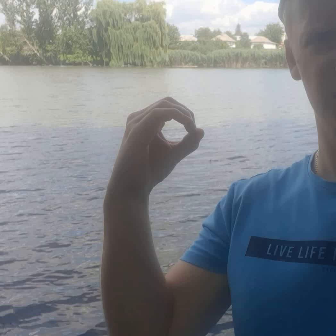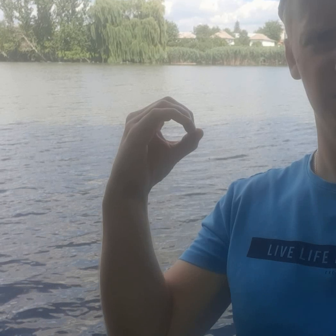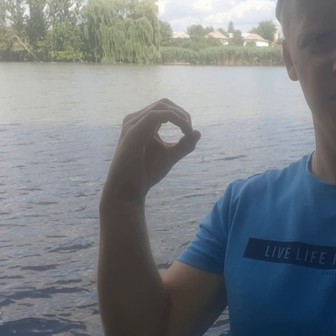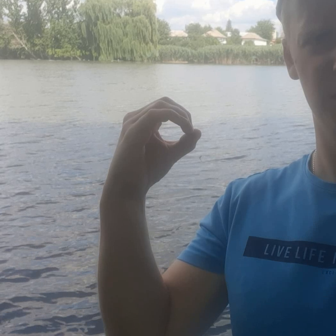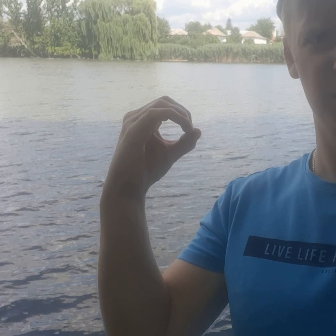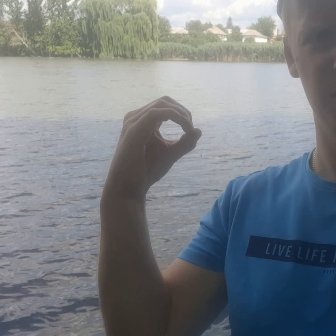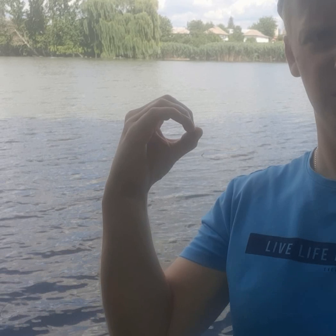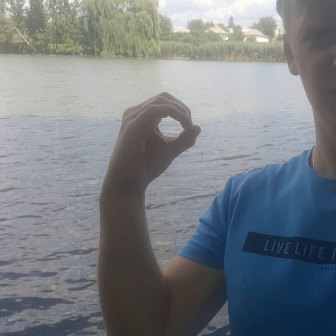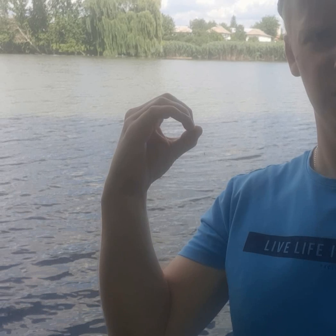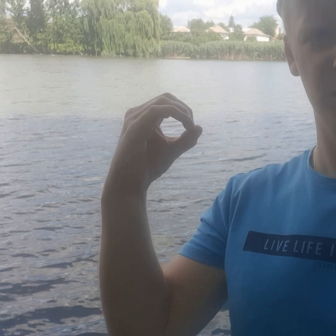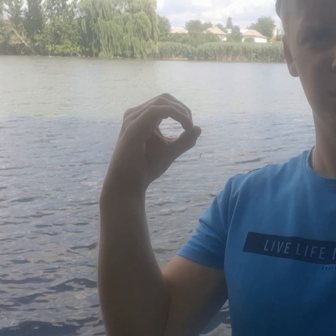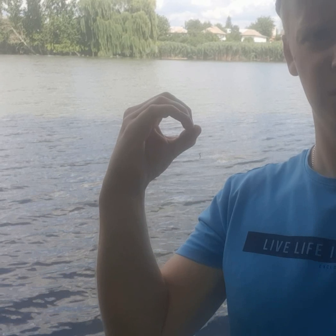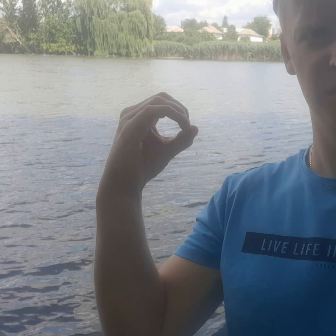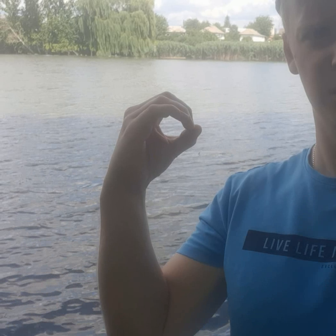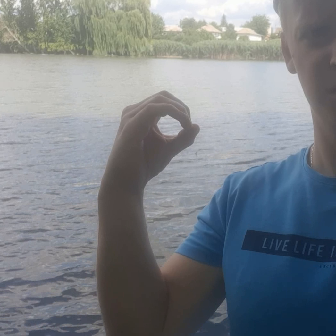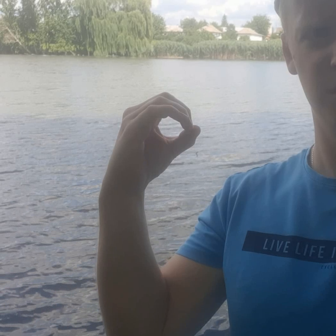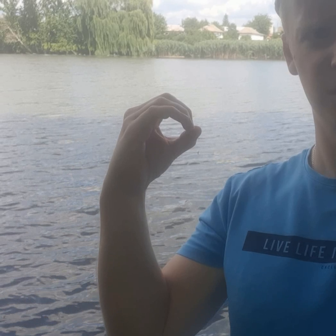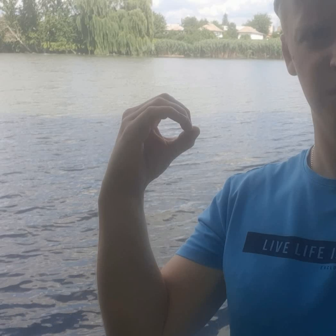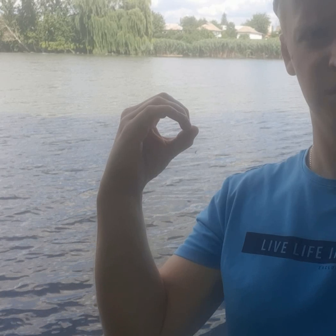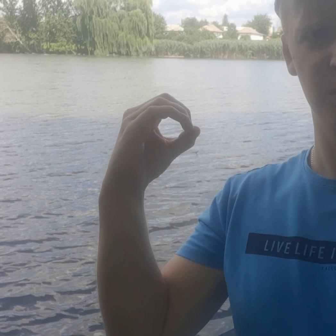Е